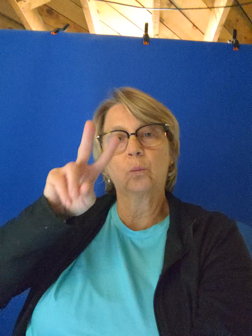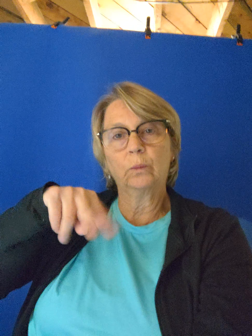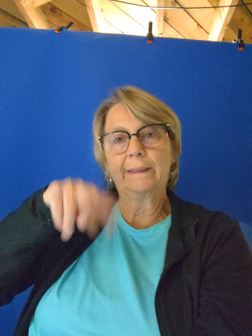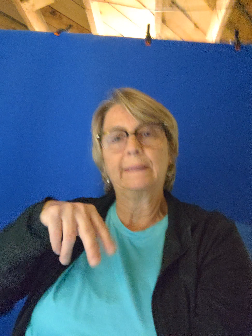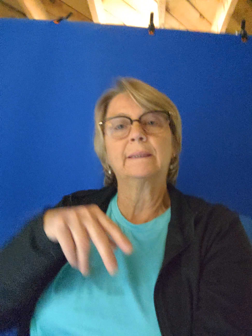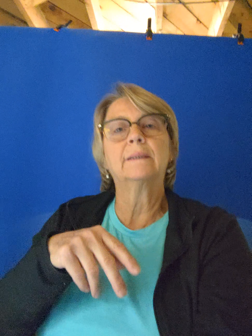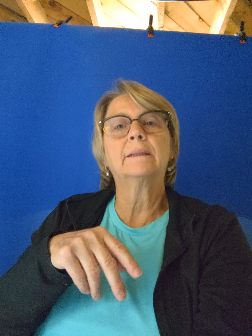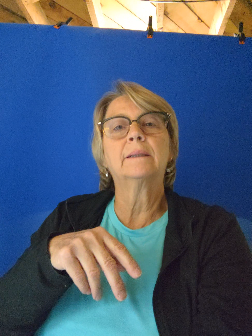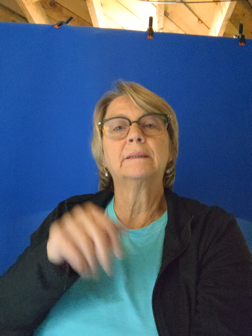read